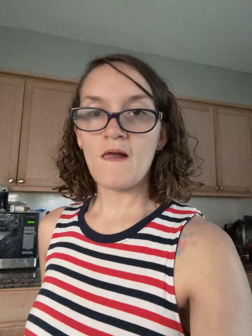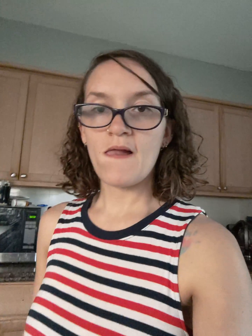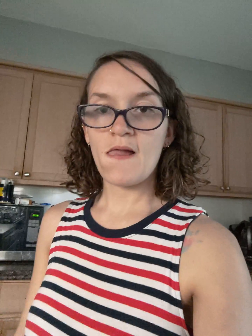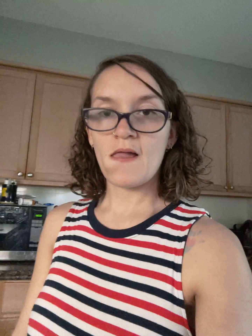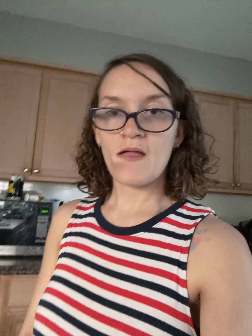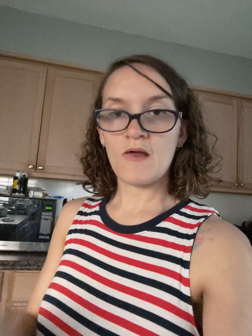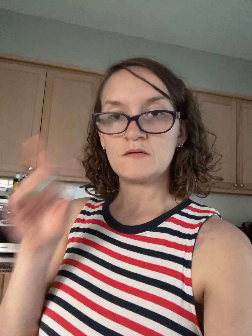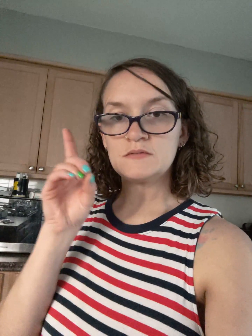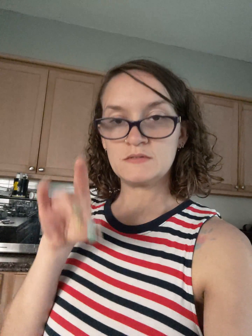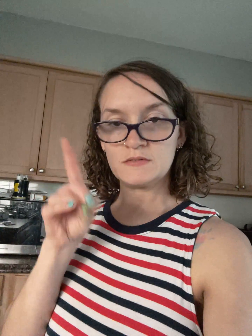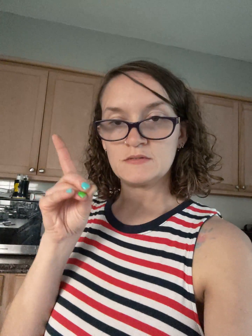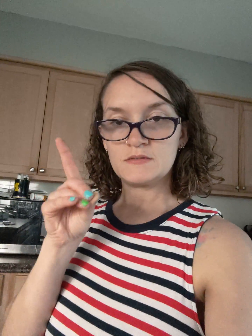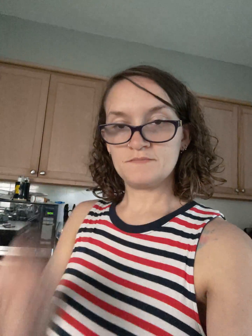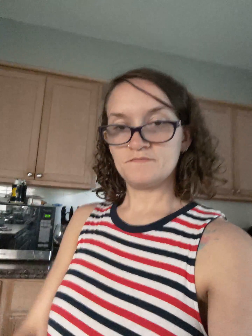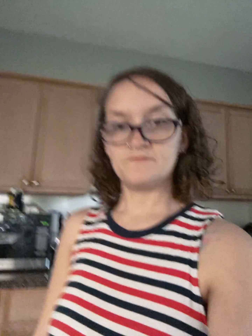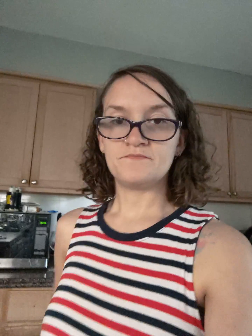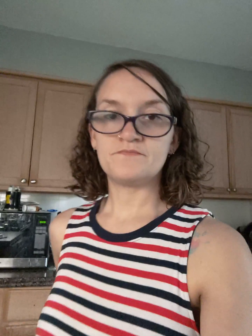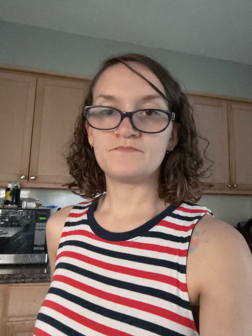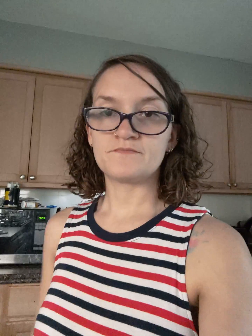did